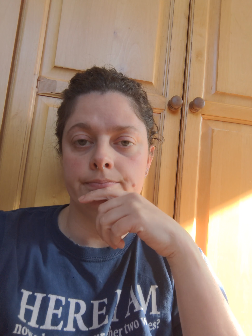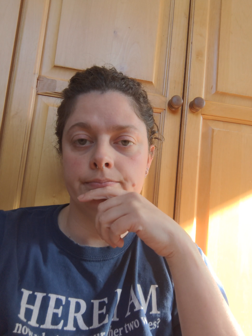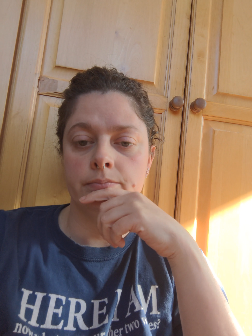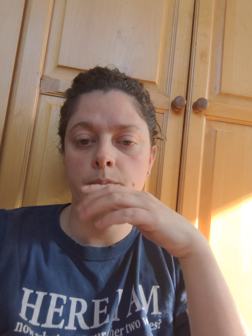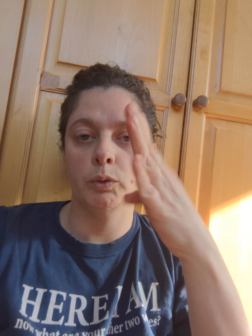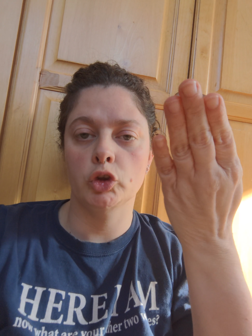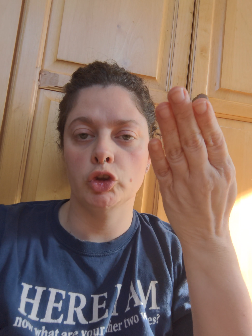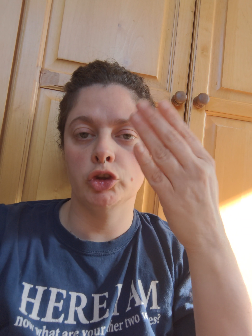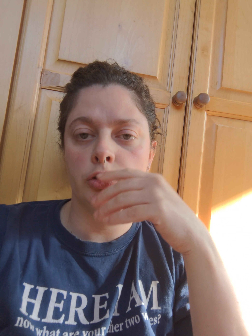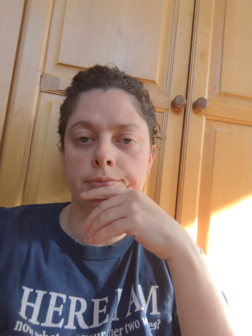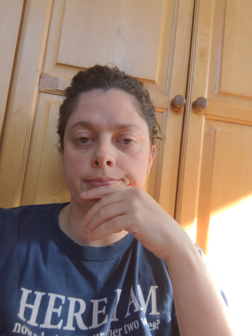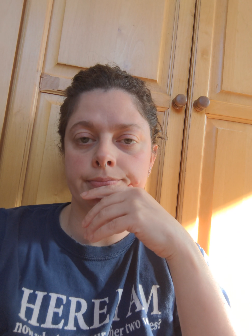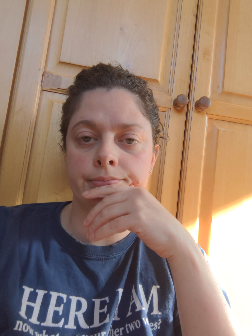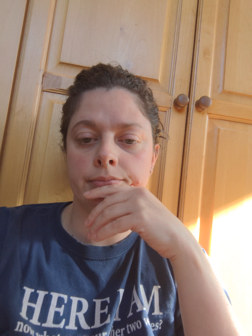book